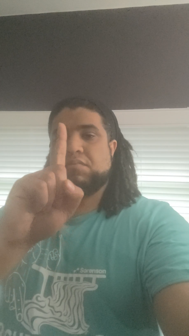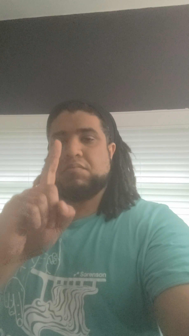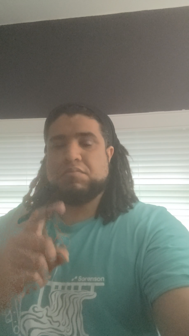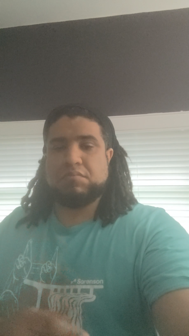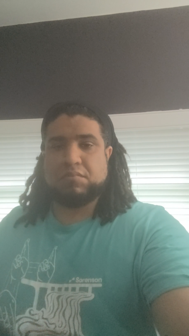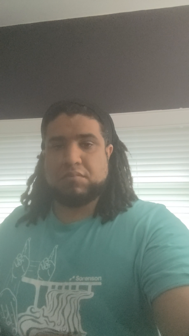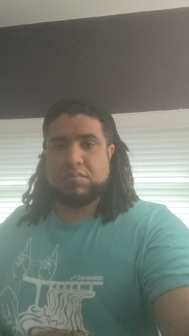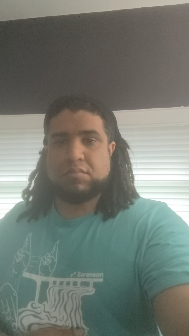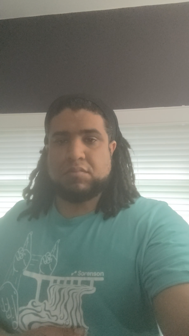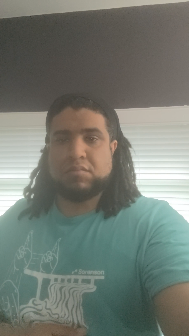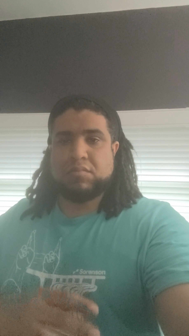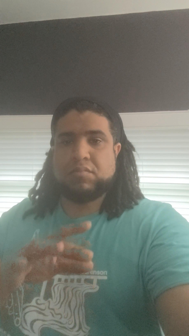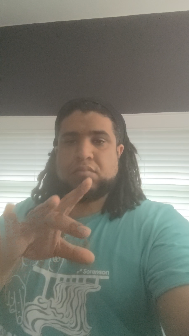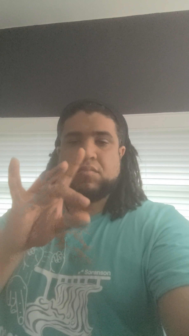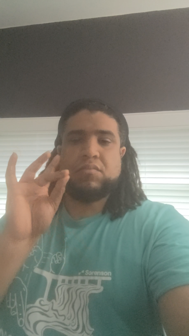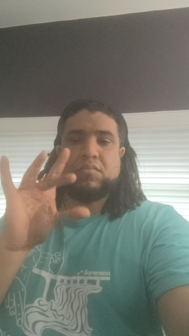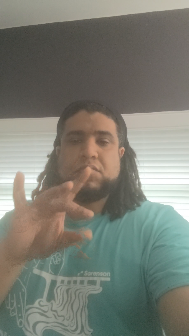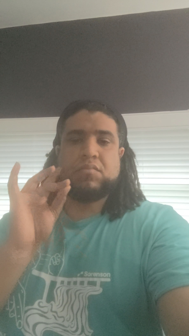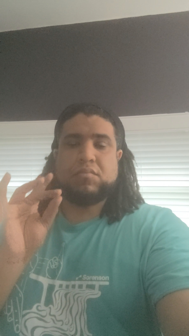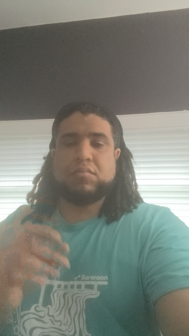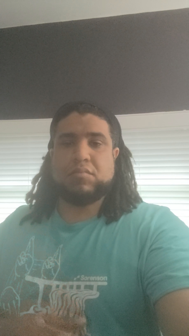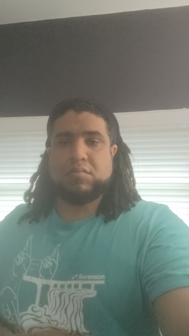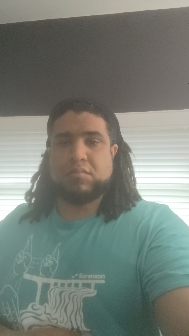choose